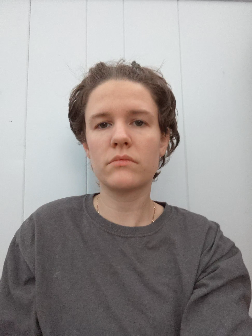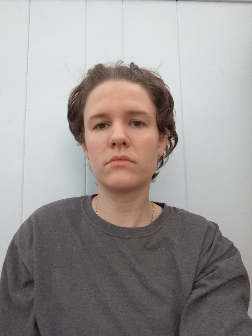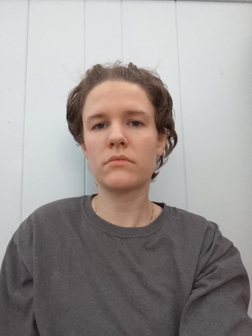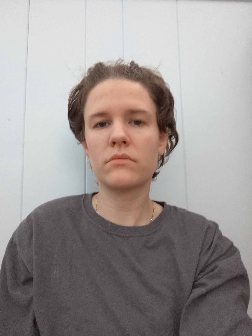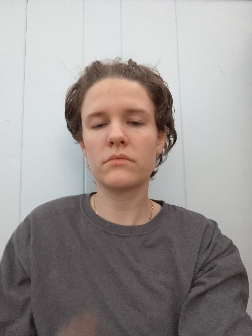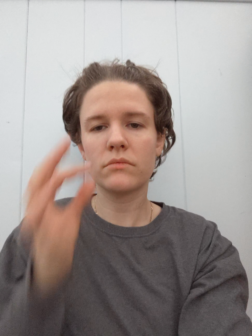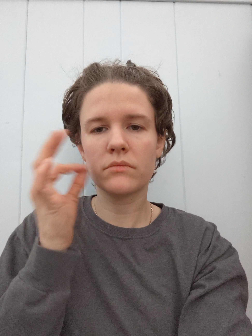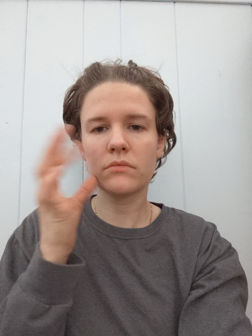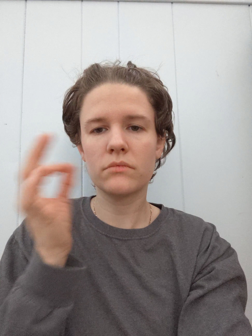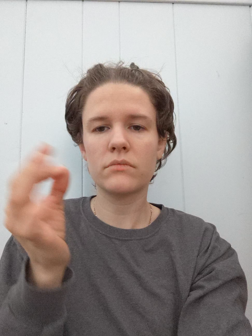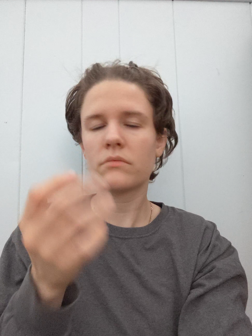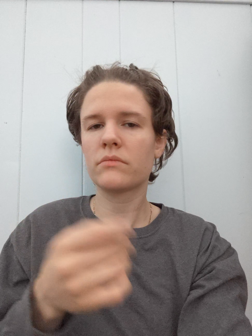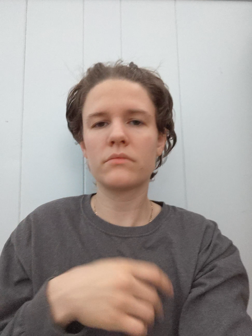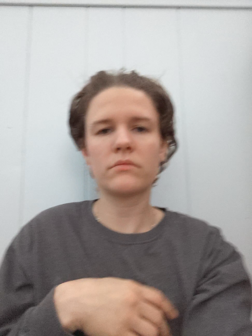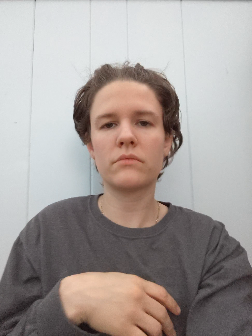kitty